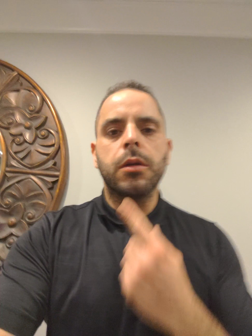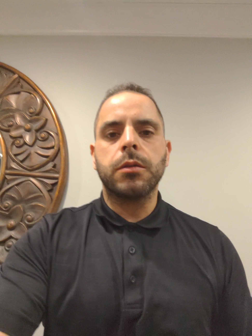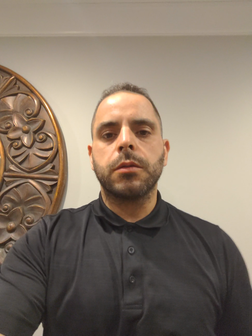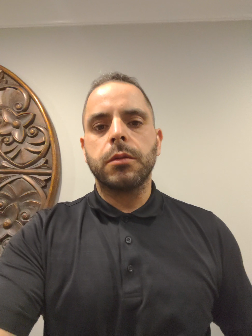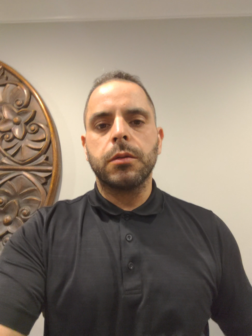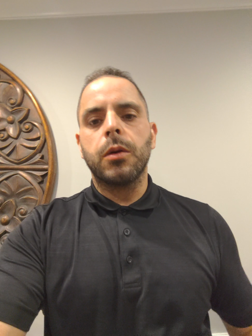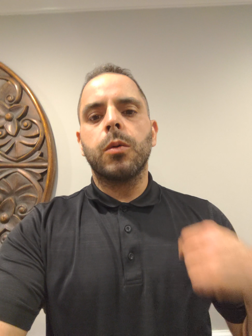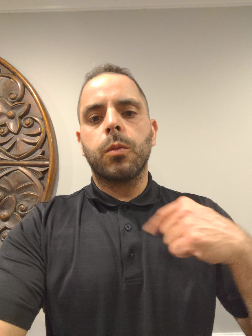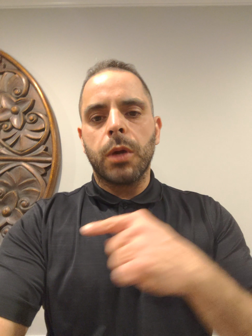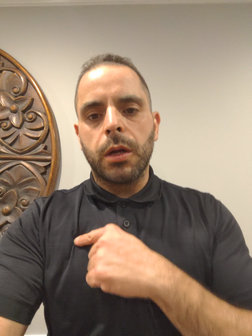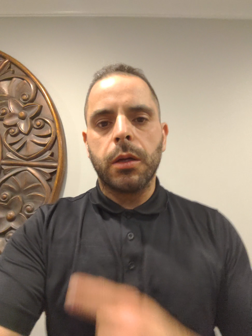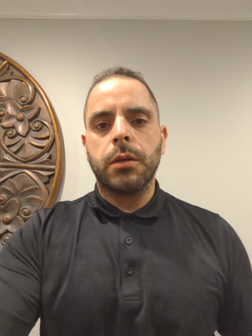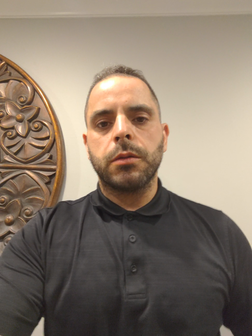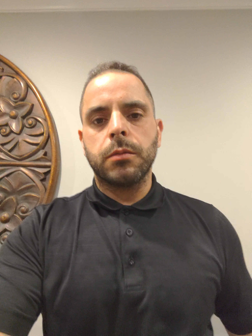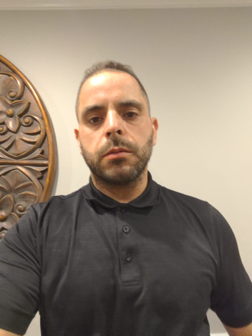we